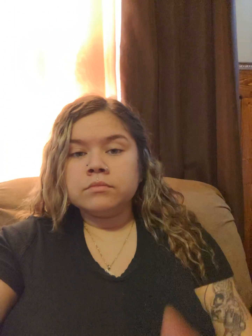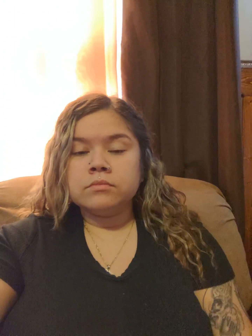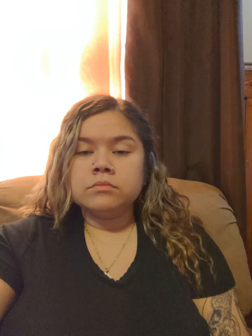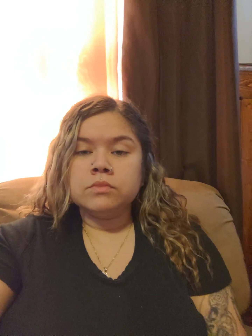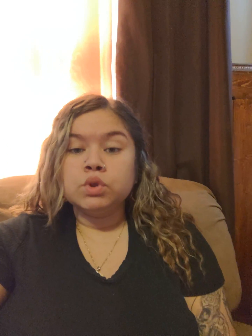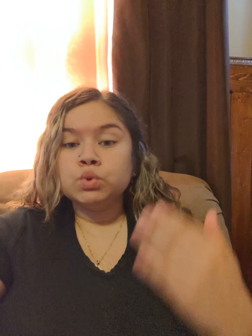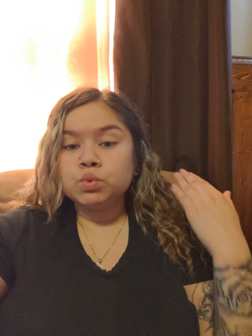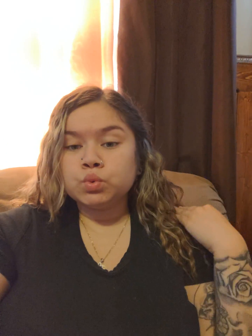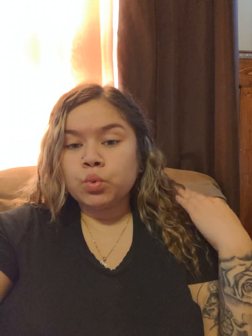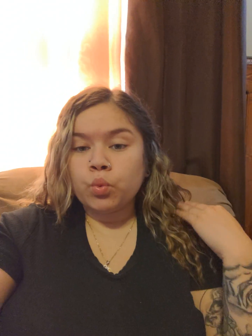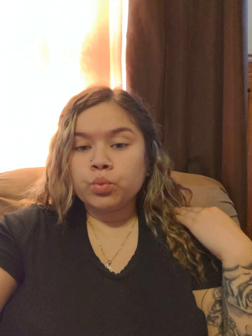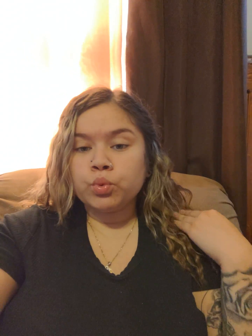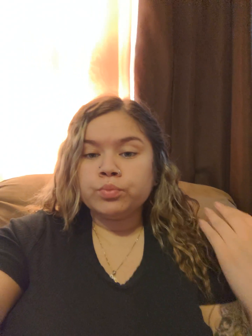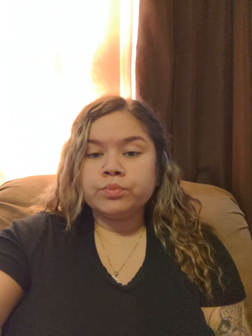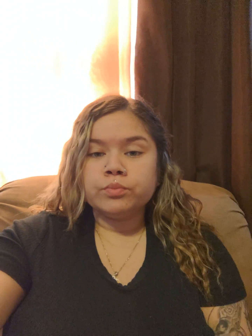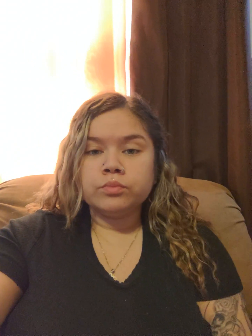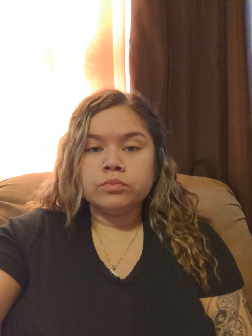shoulder